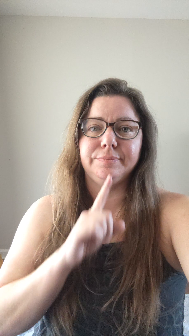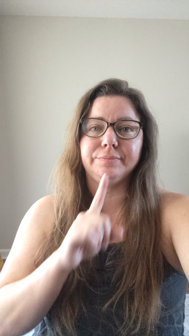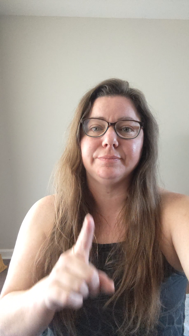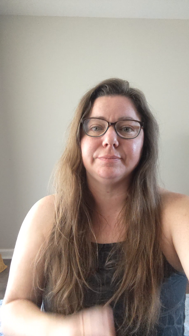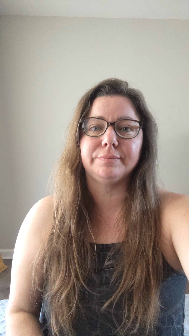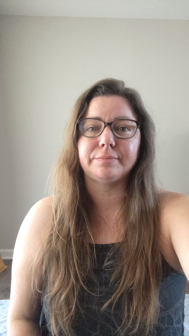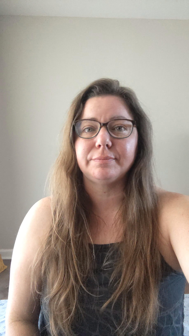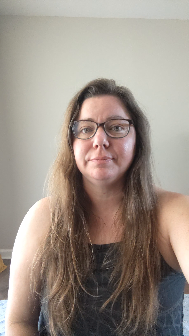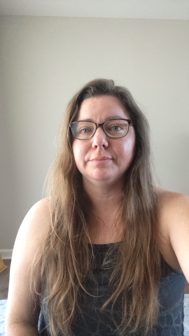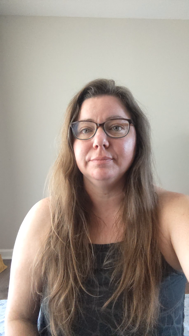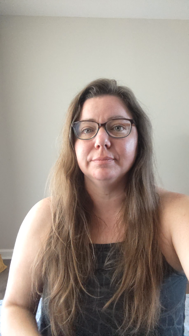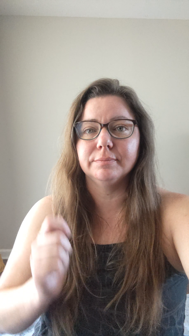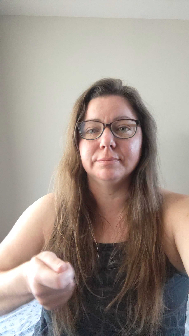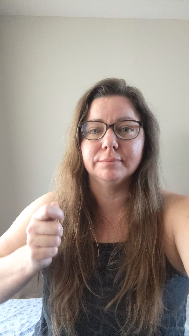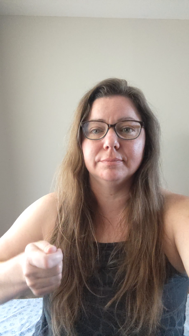hammer